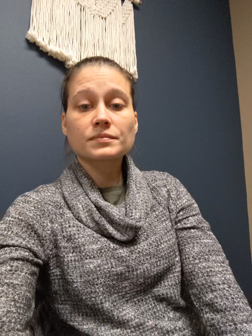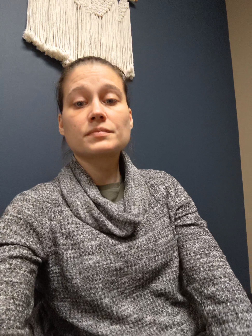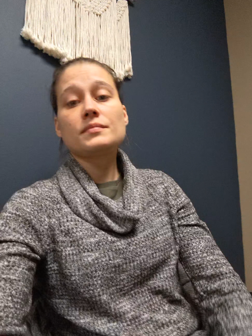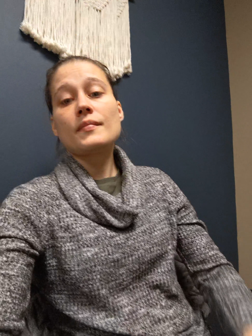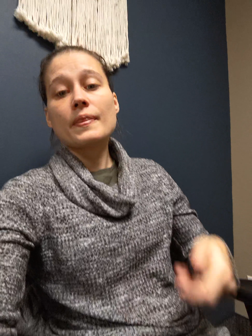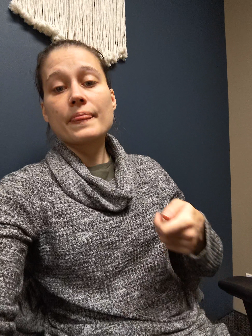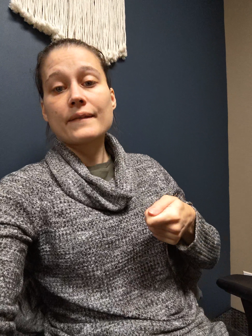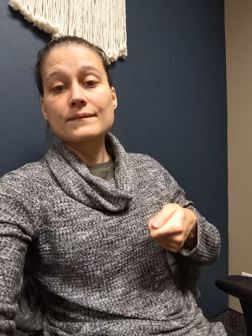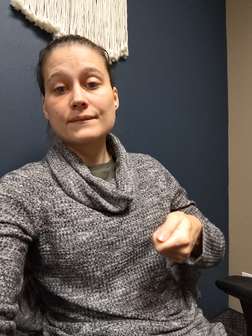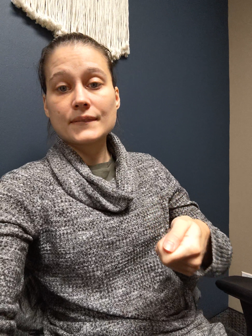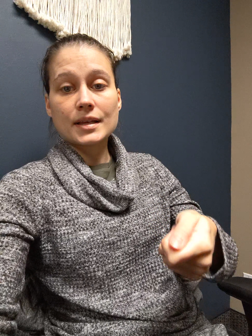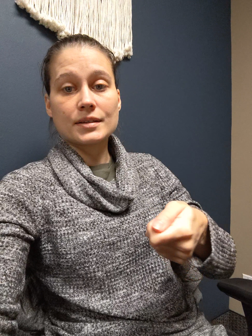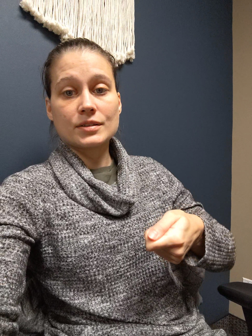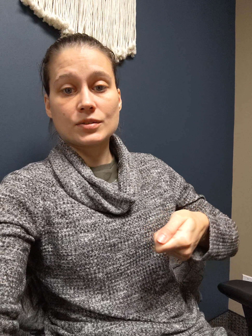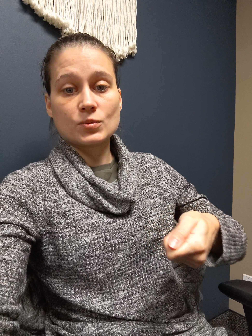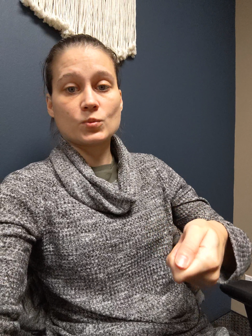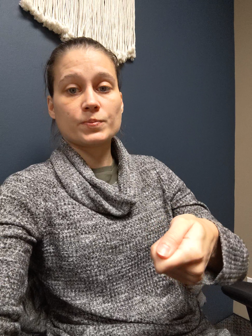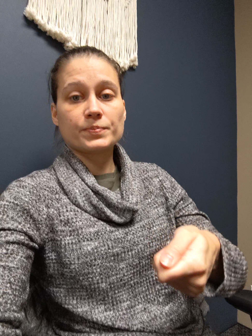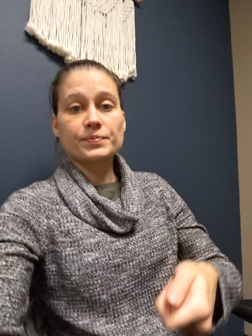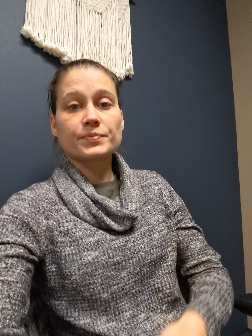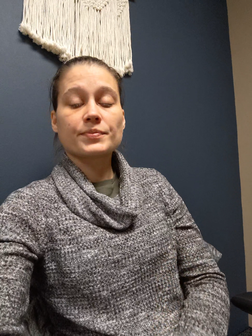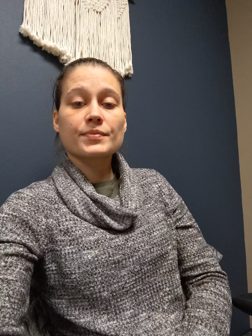vacuum